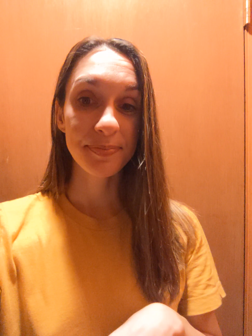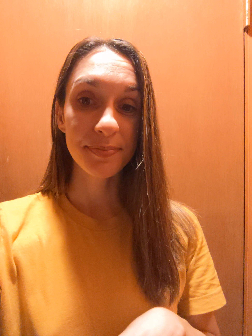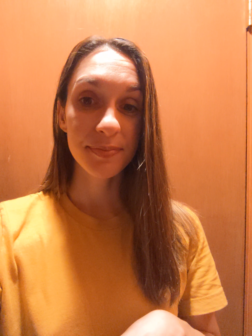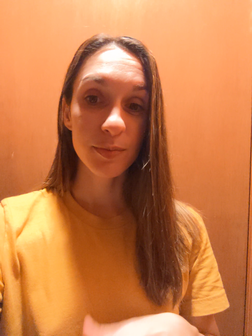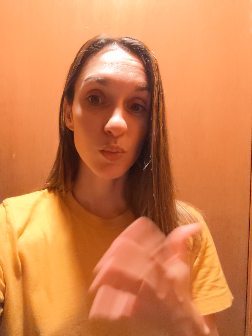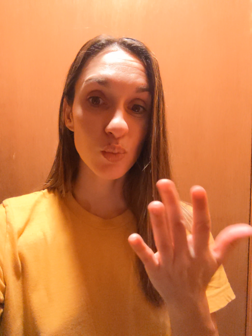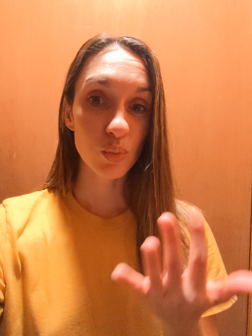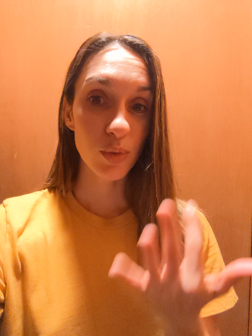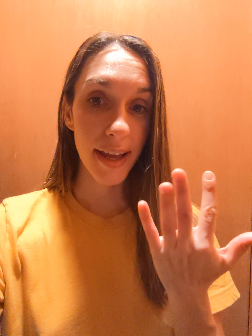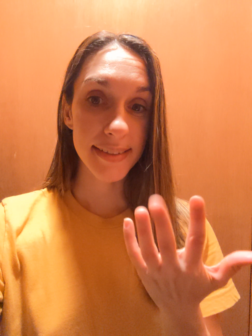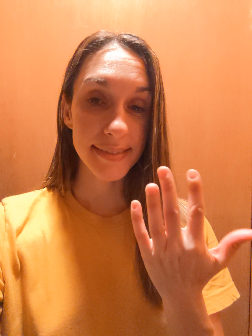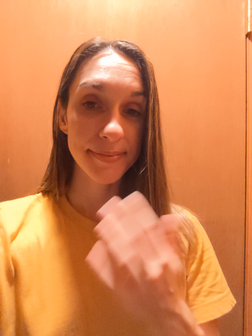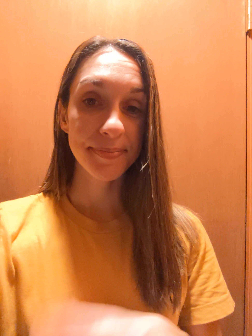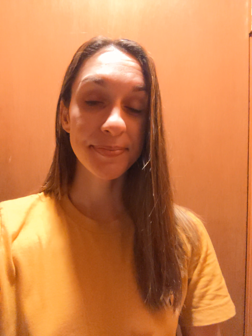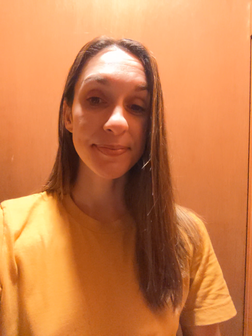wait